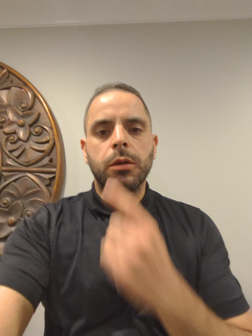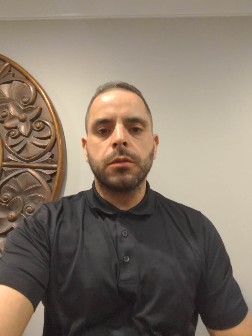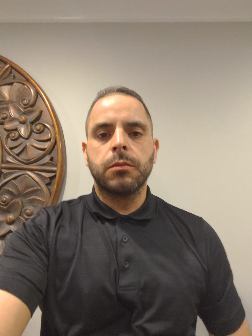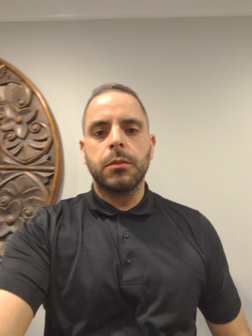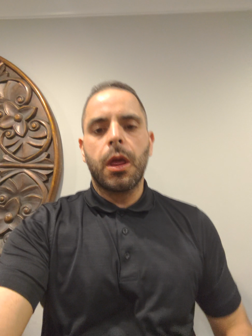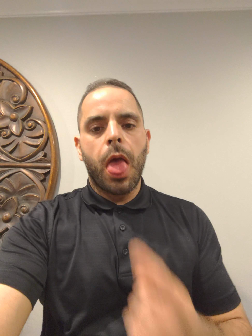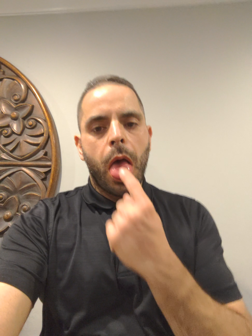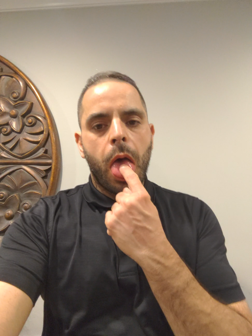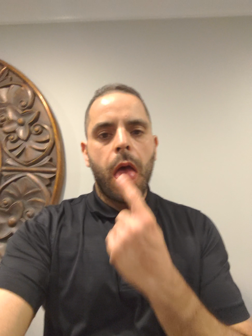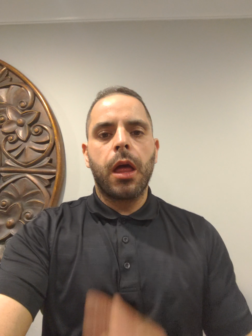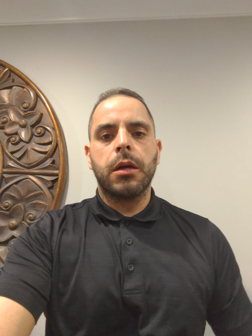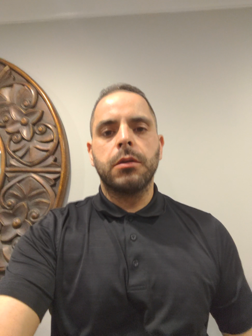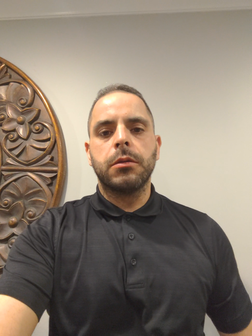tongue